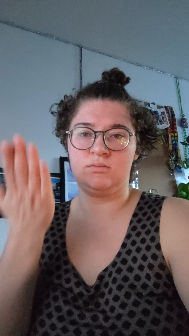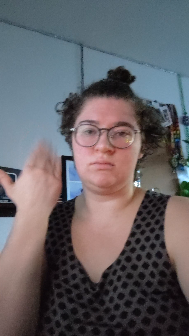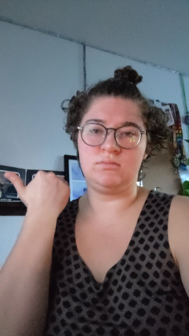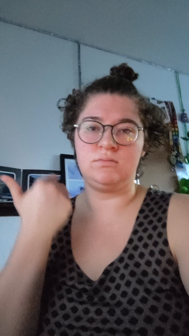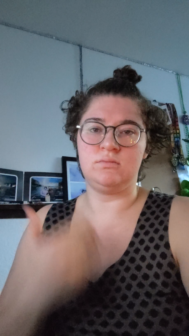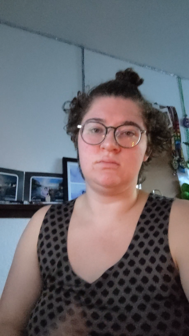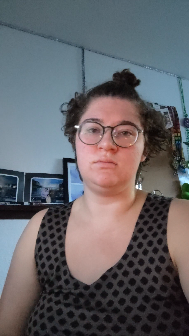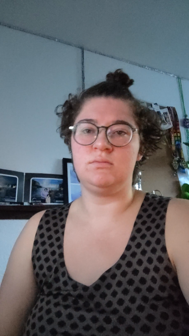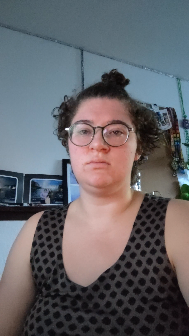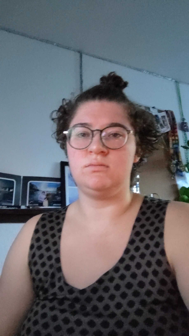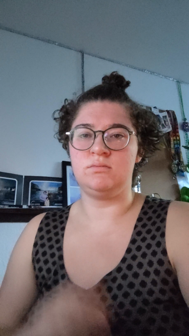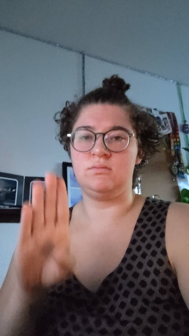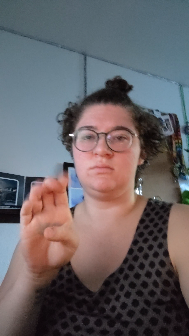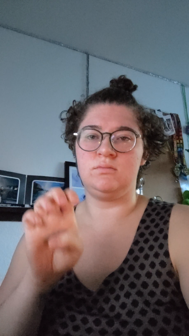be